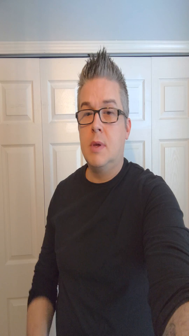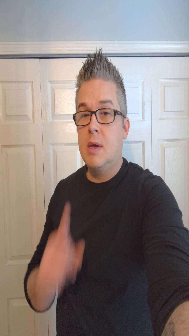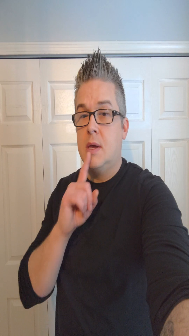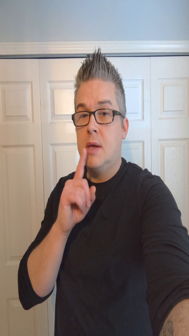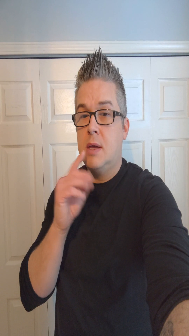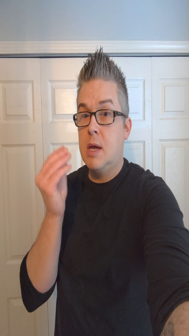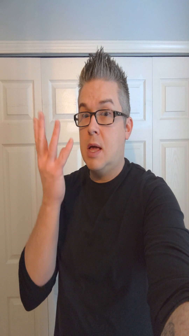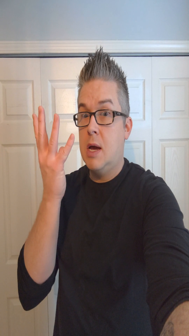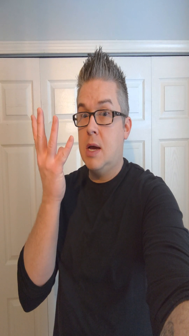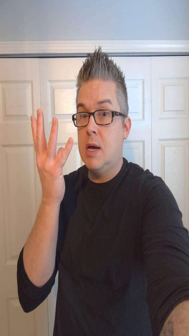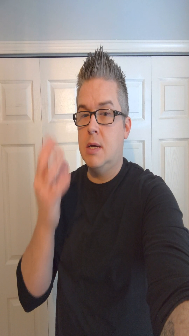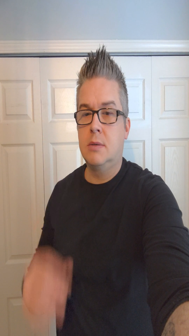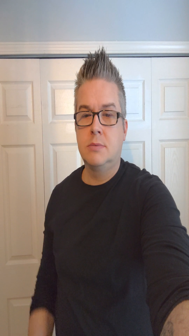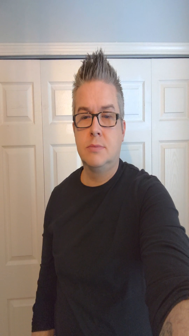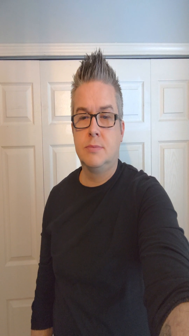lamp